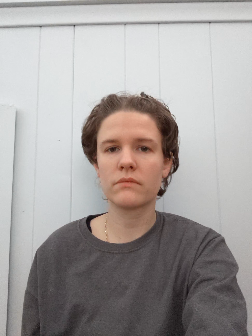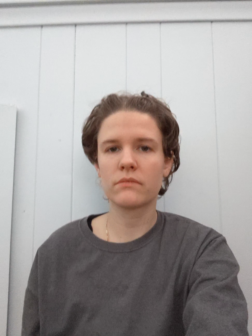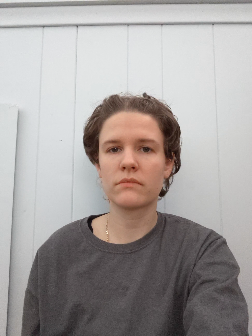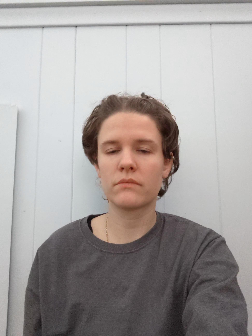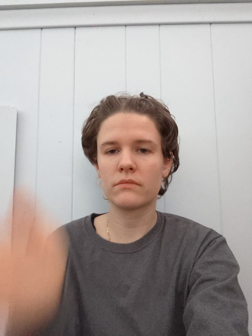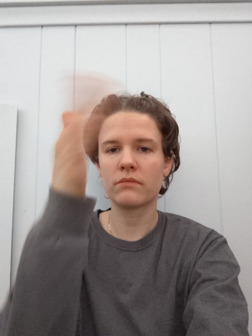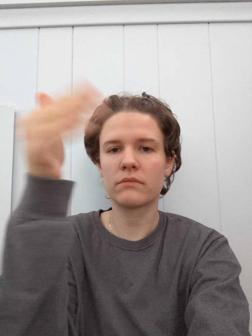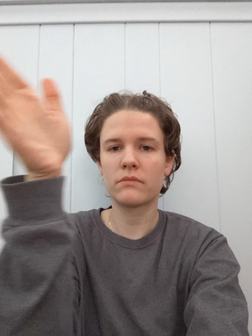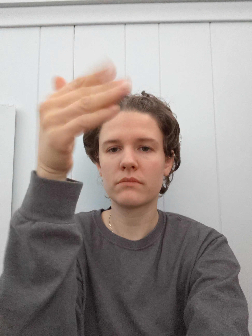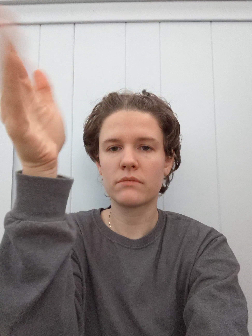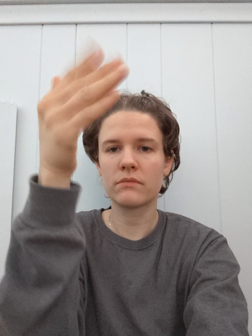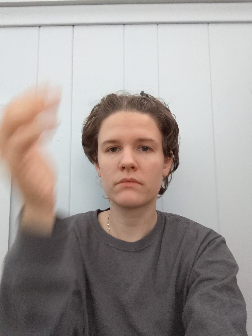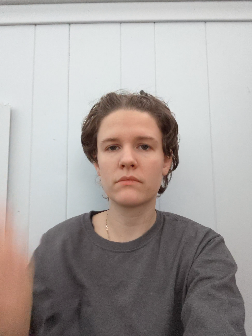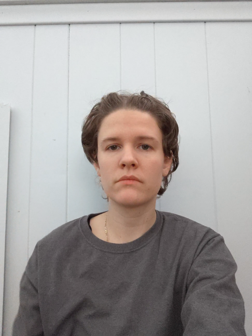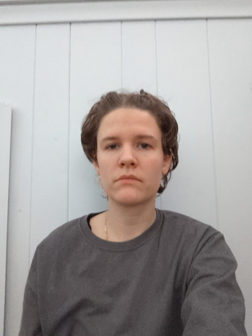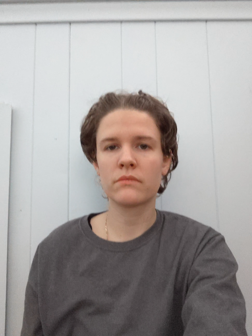flag